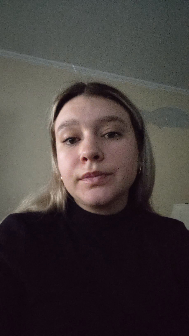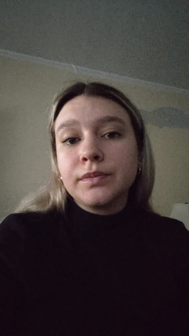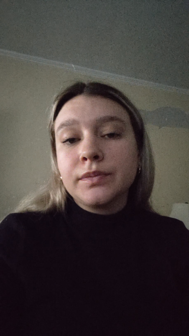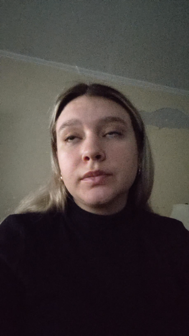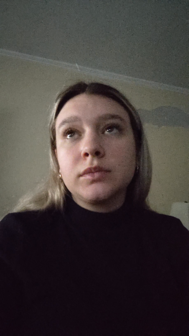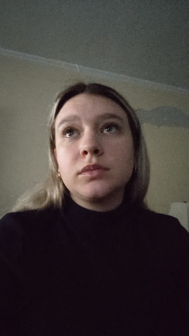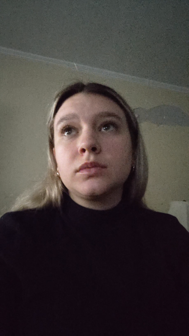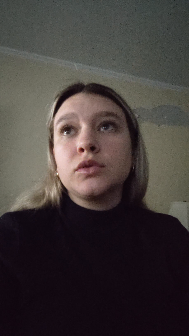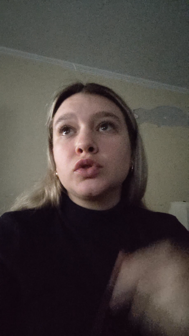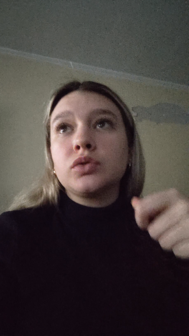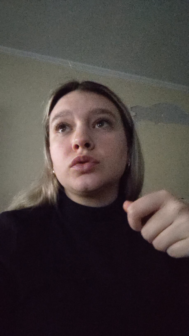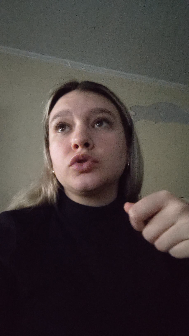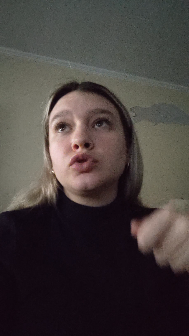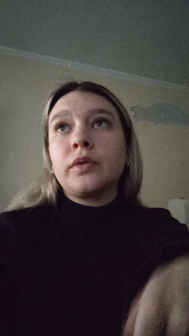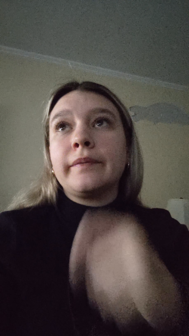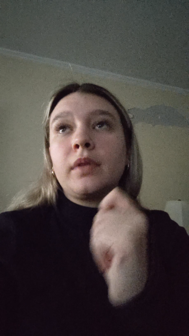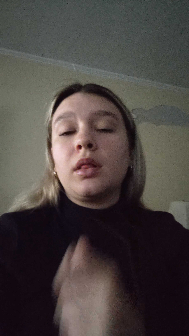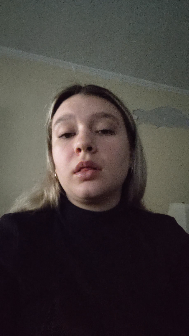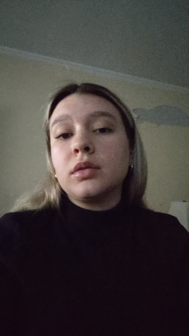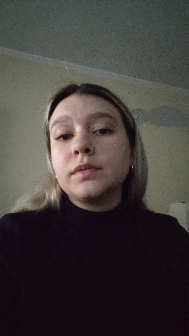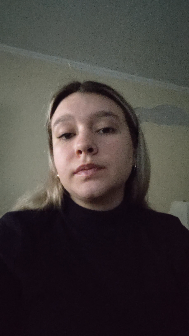shovel